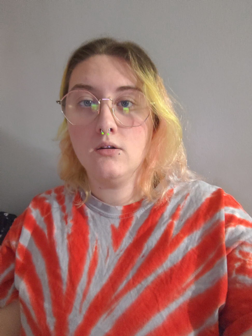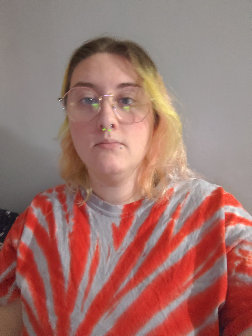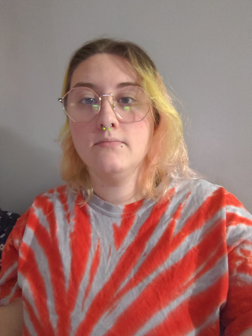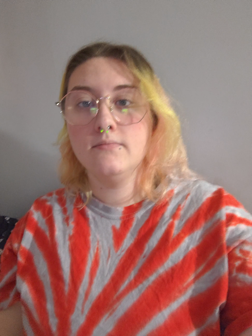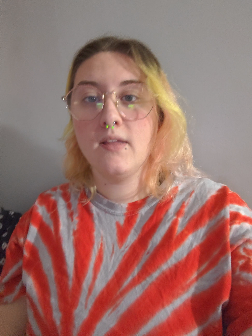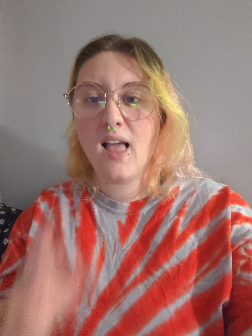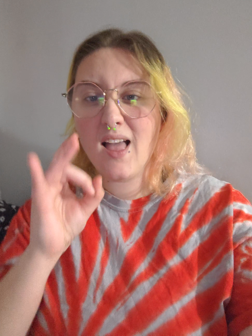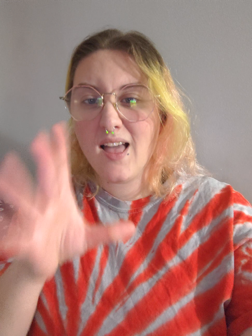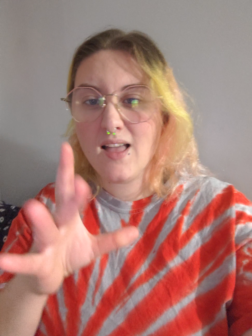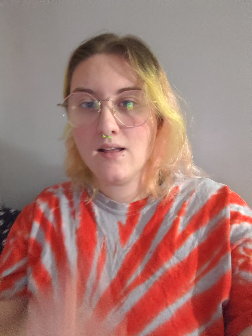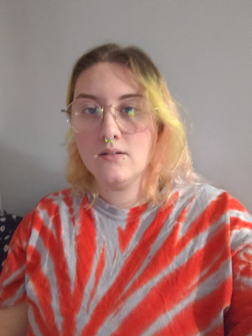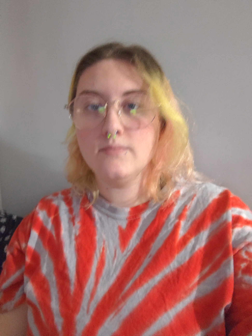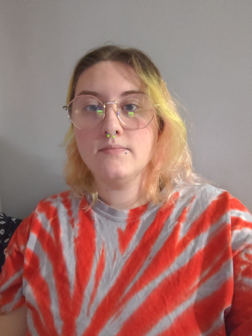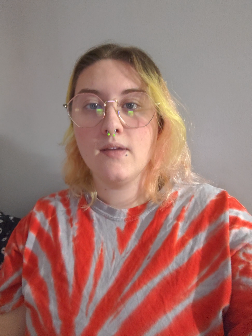hate